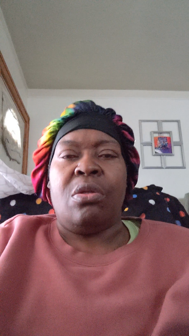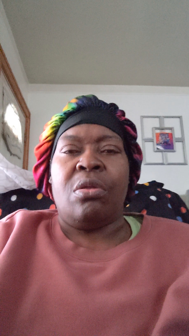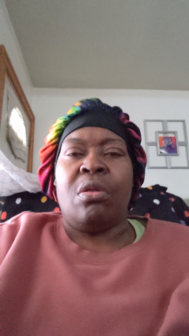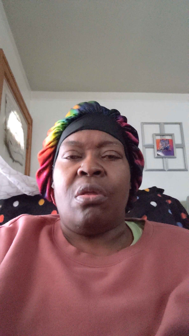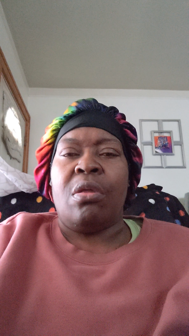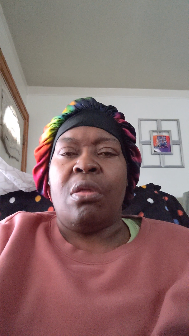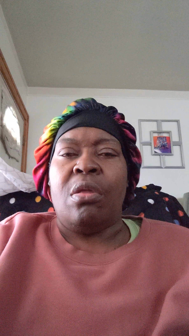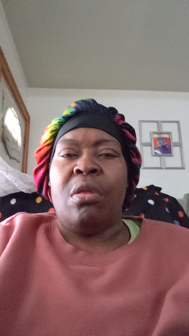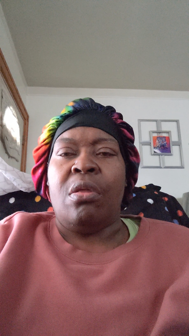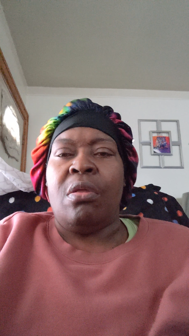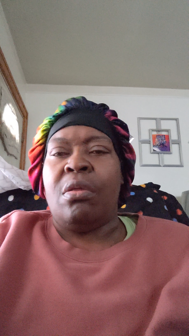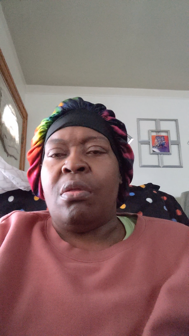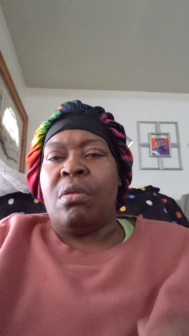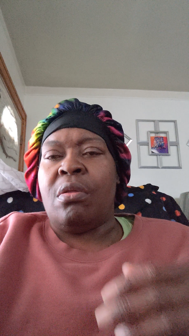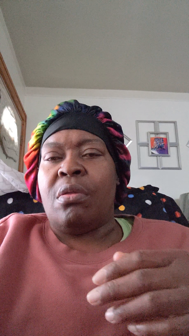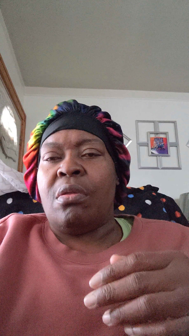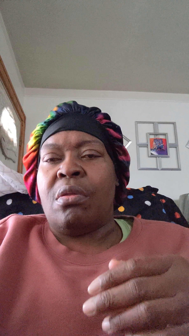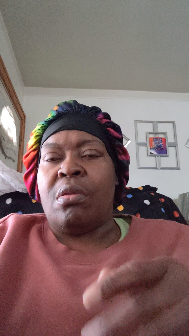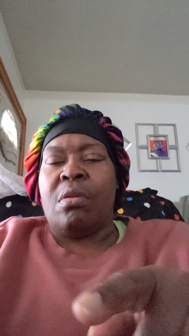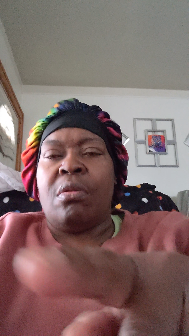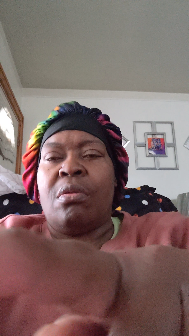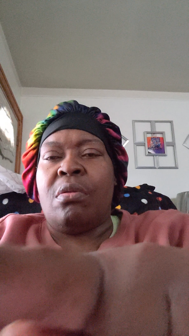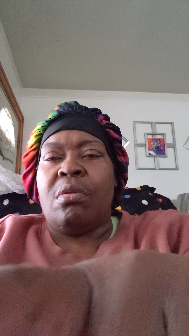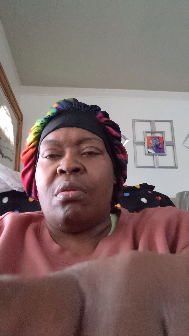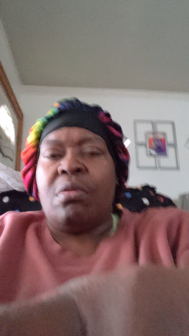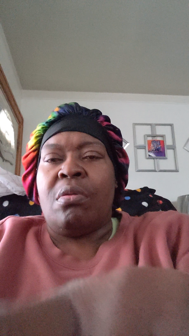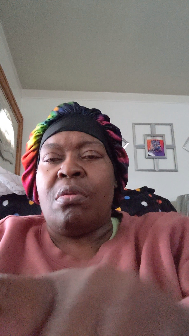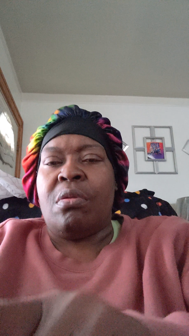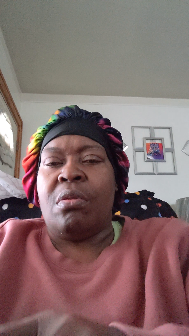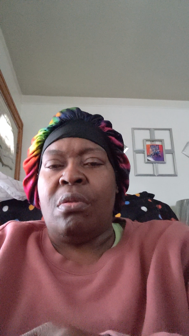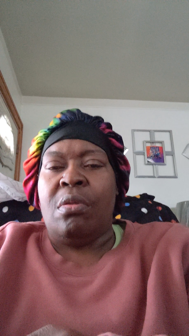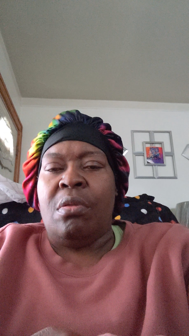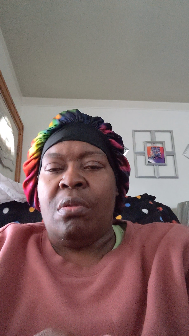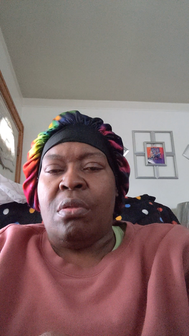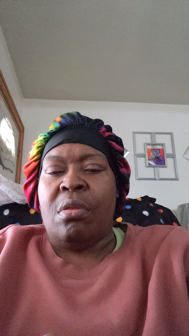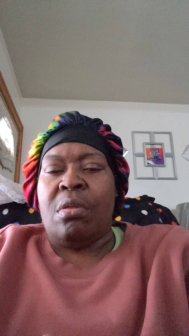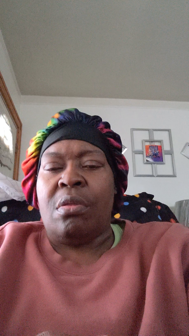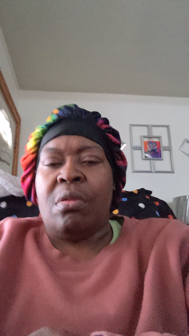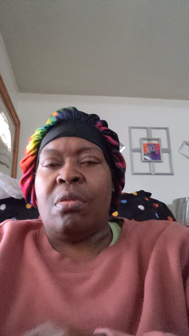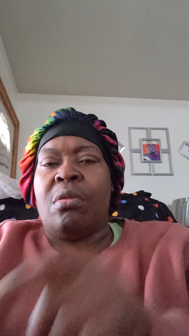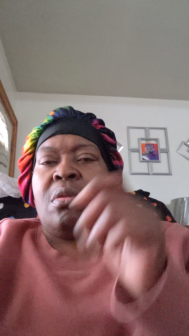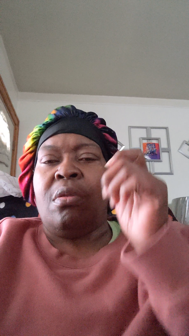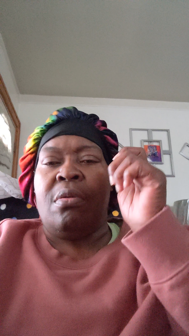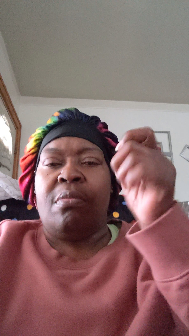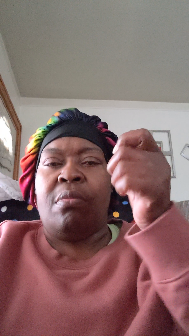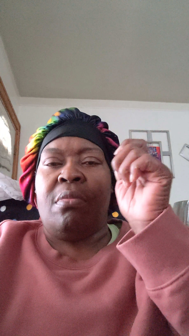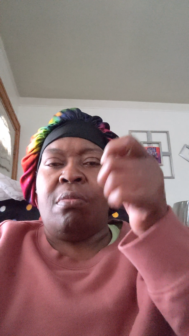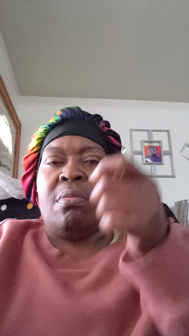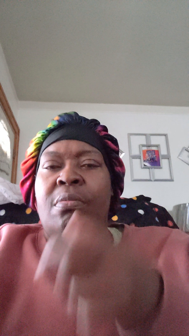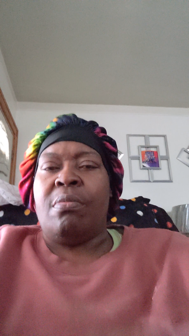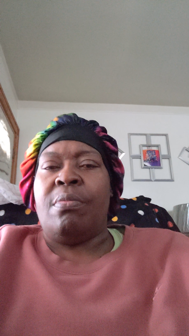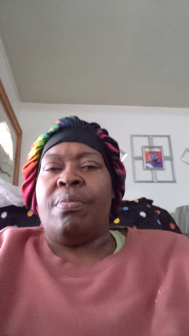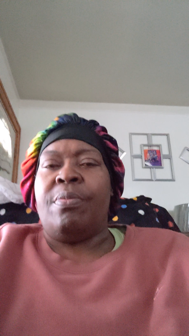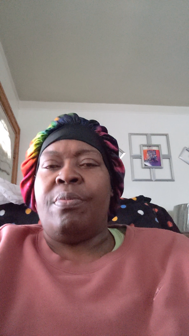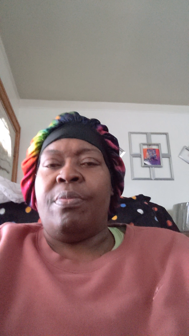bat